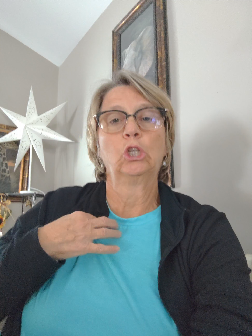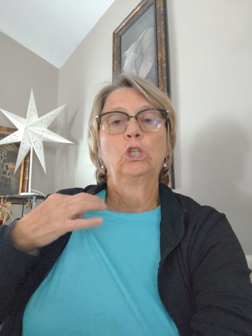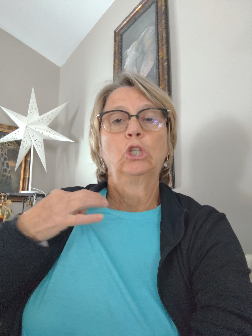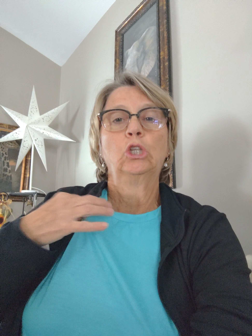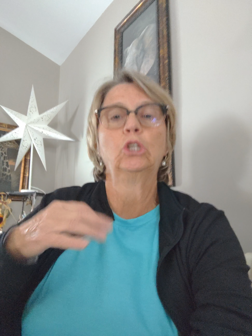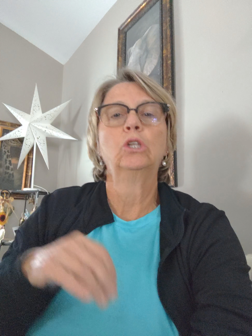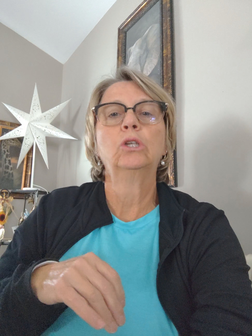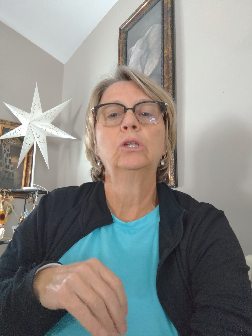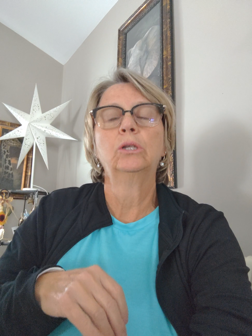shirt